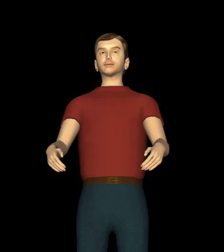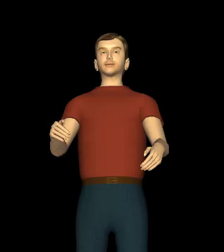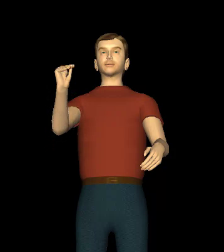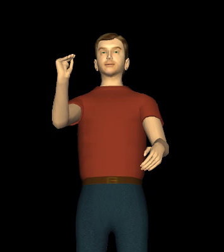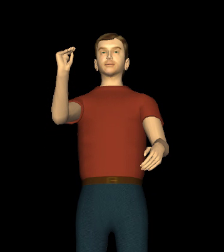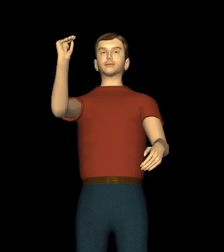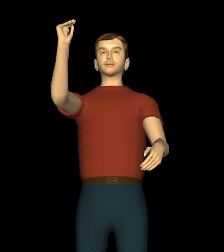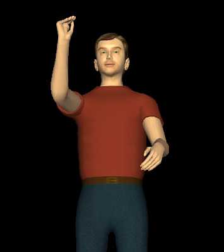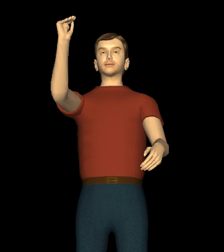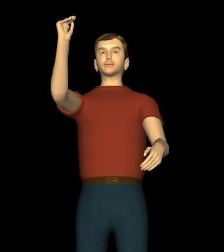يكبر